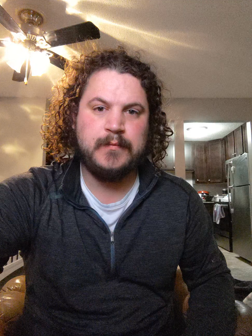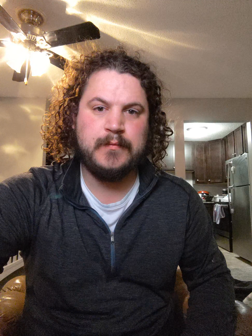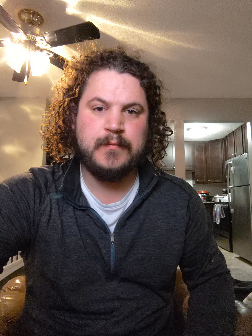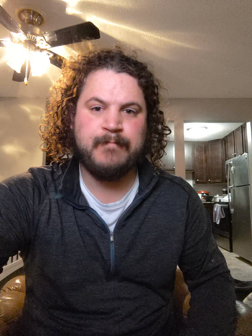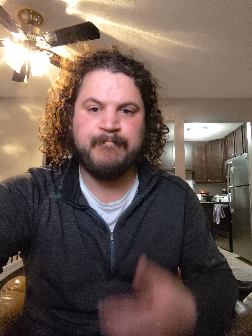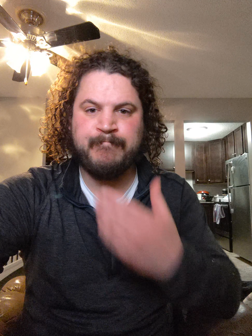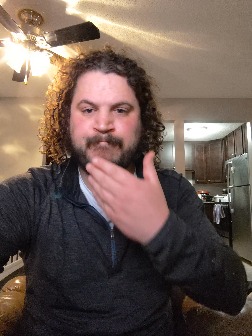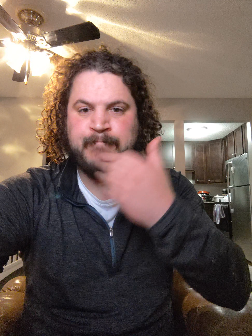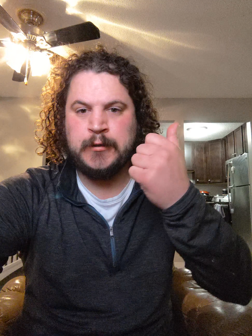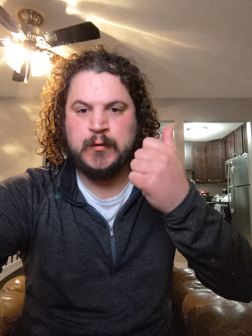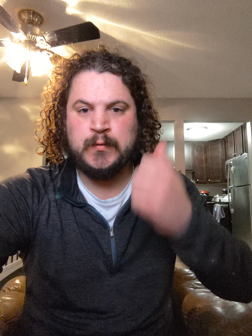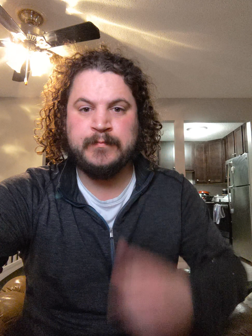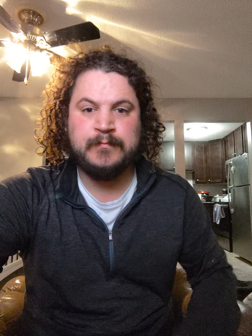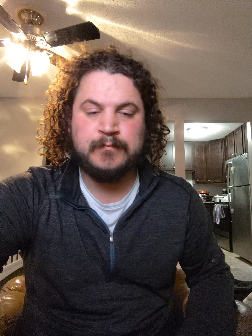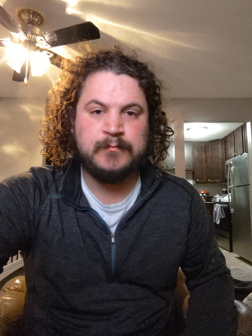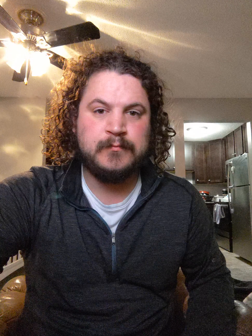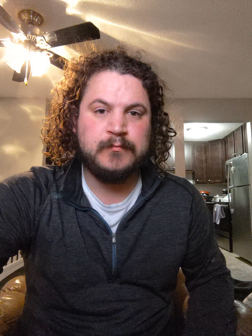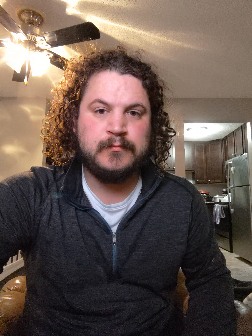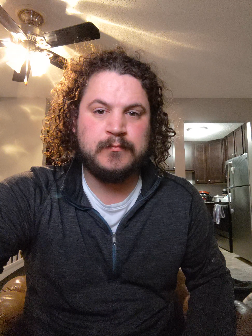better